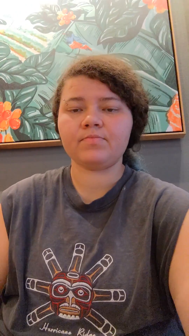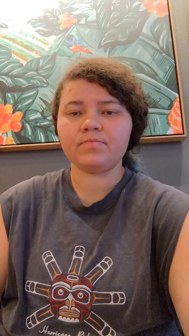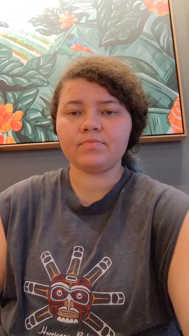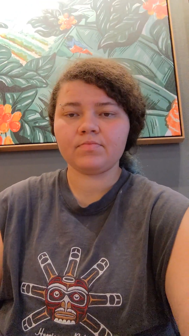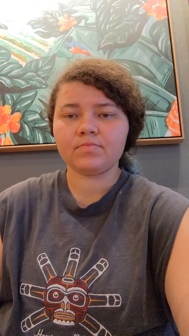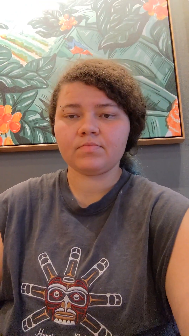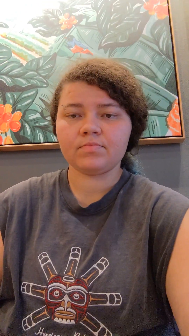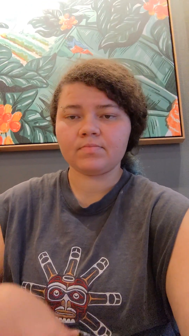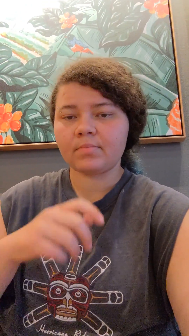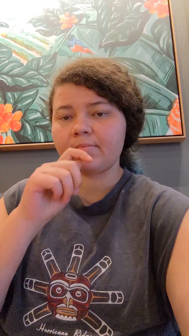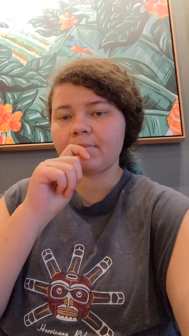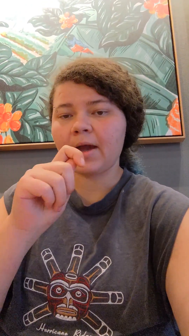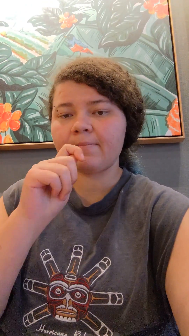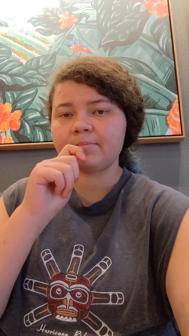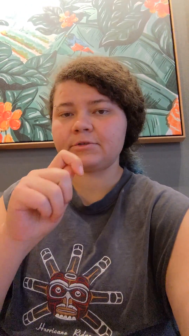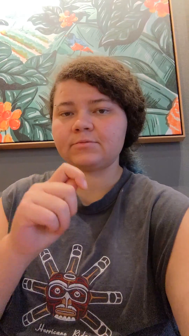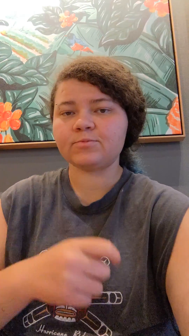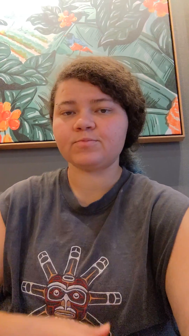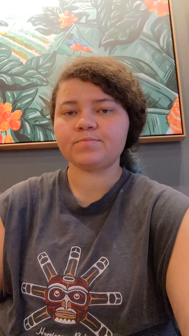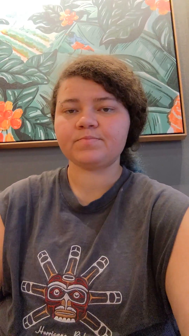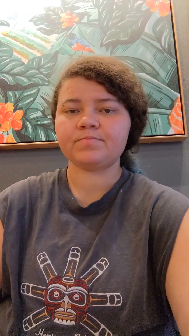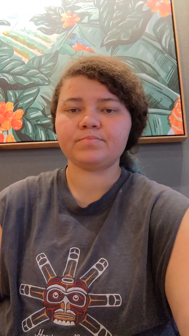popsicle